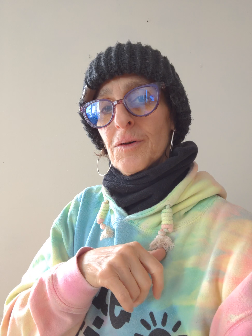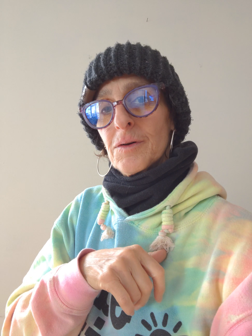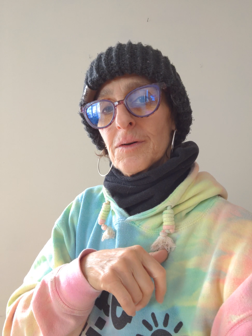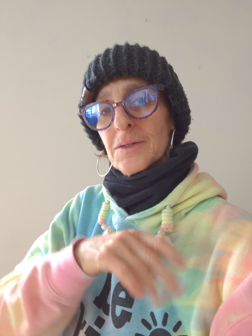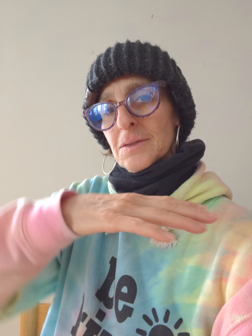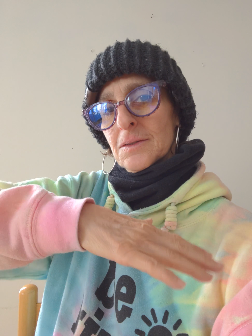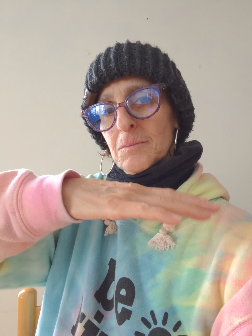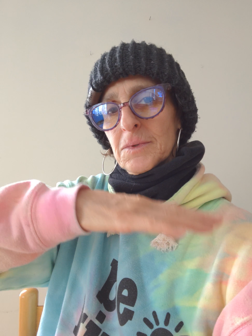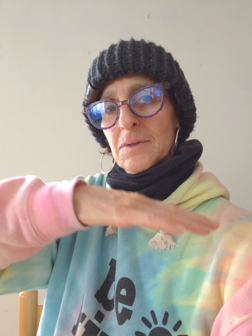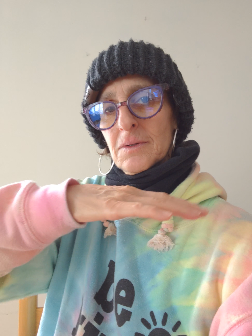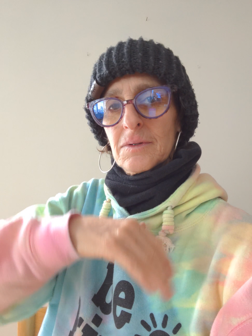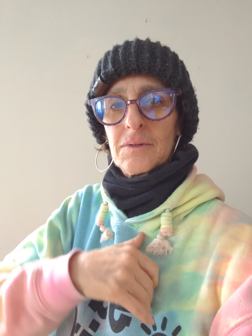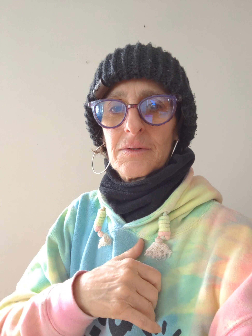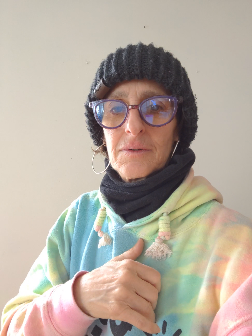table